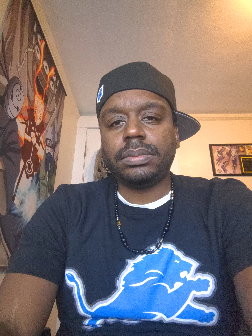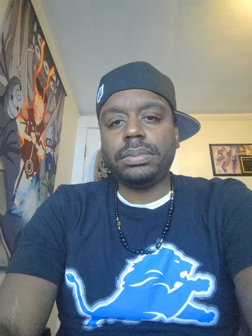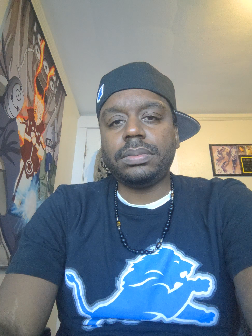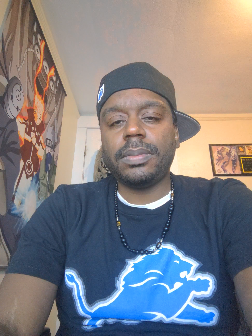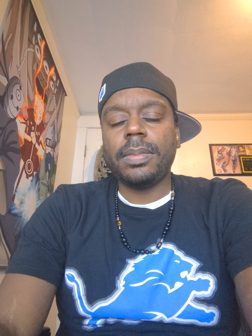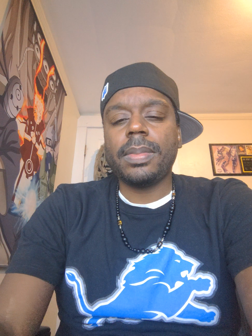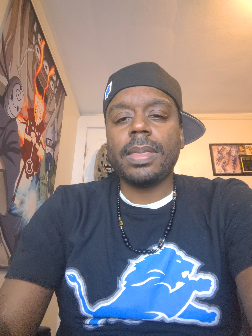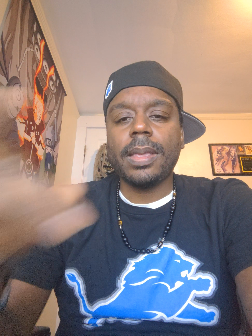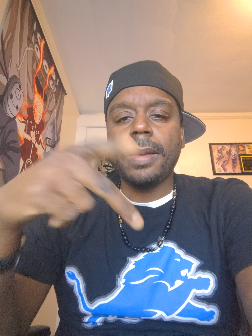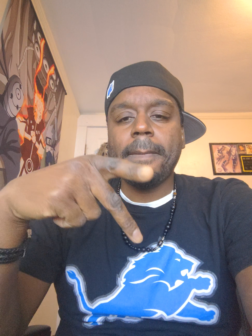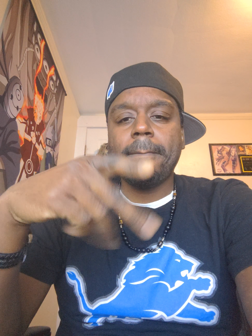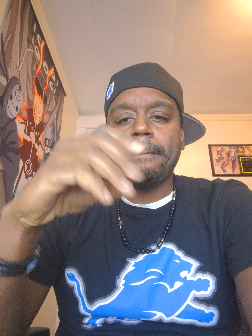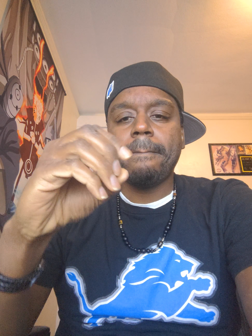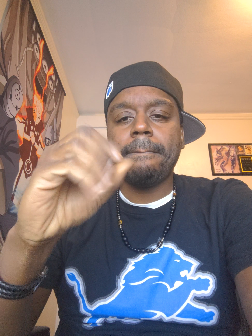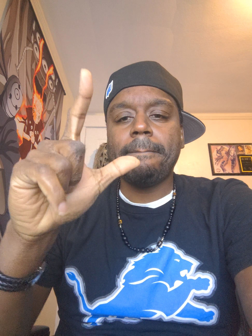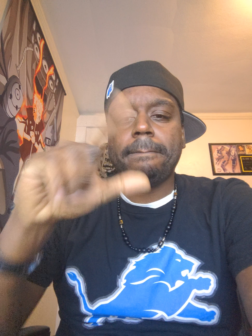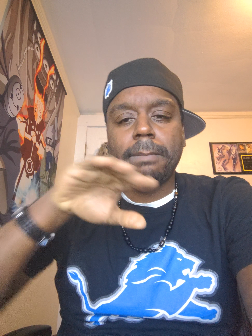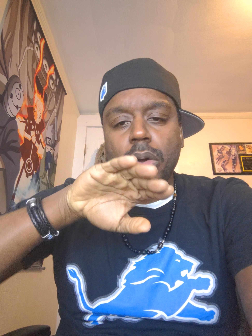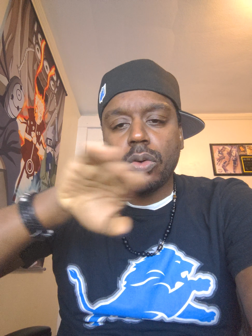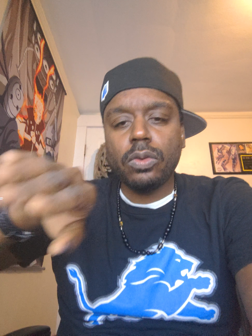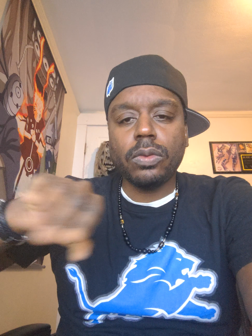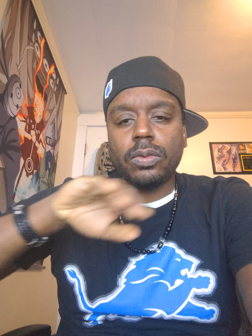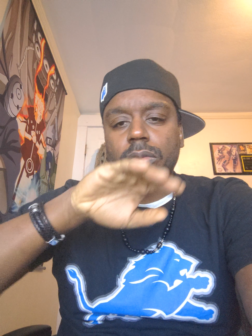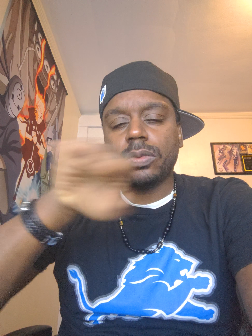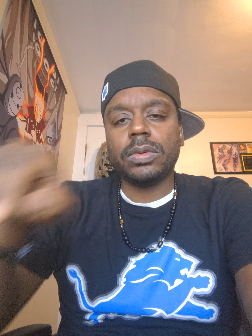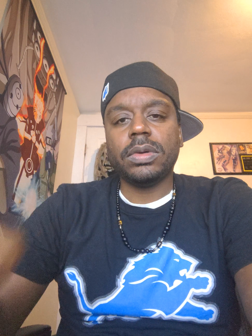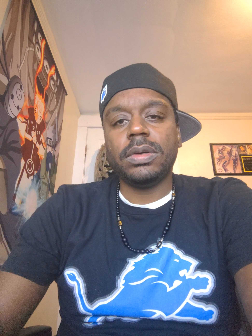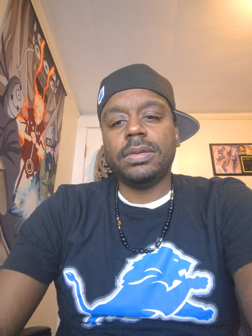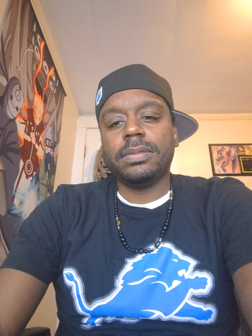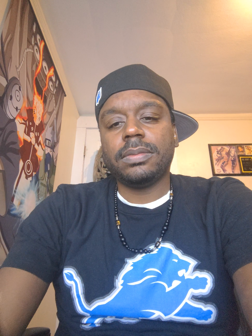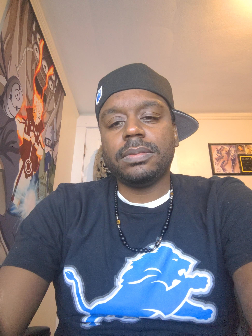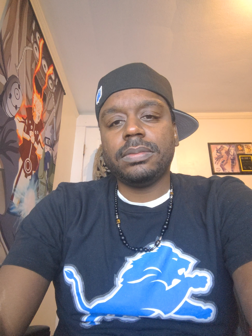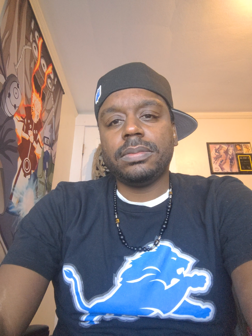pool